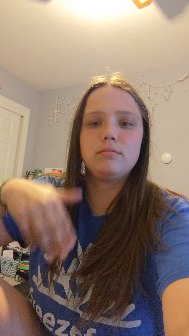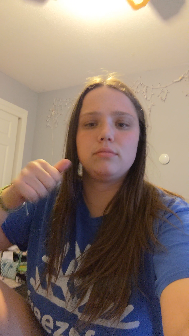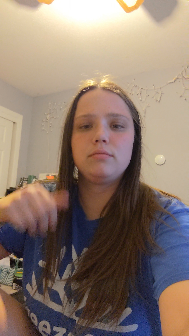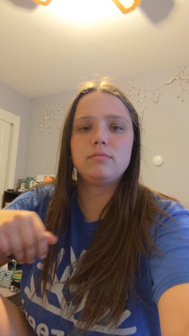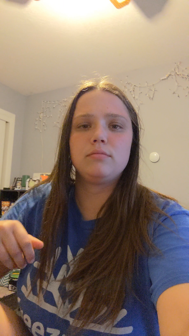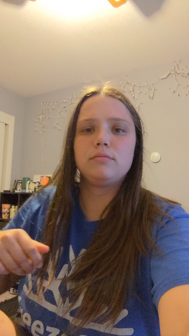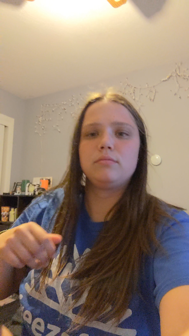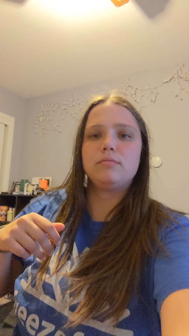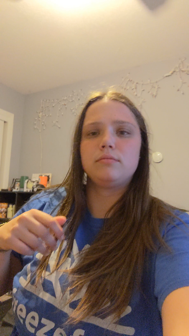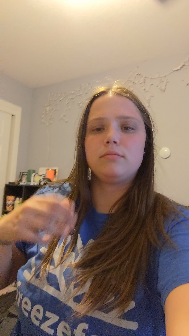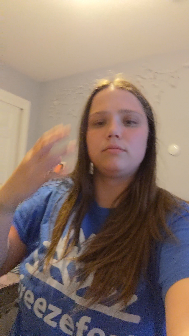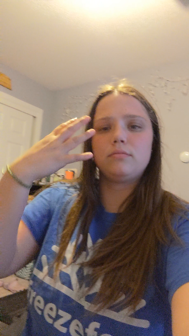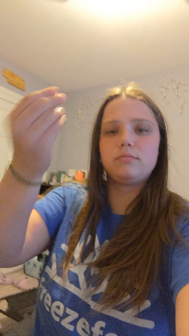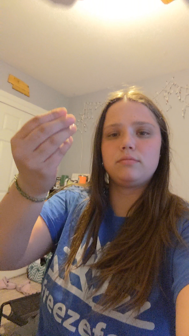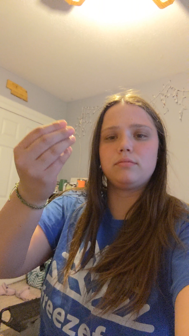got to